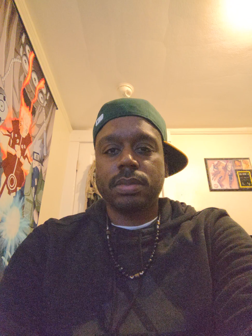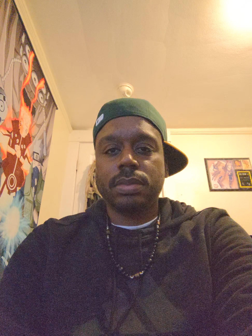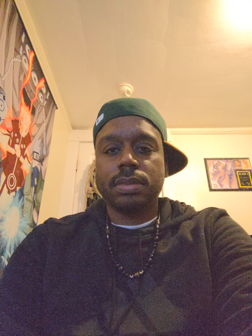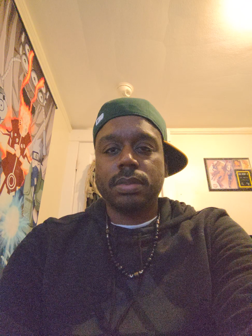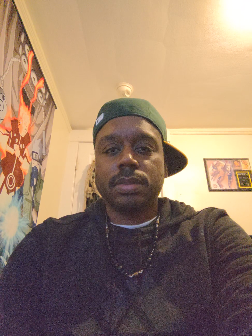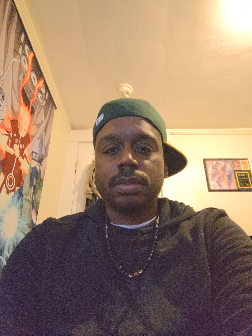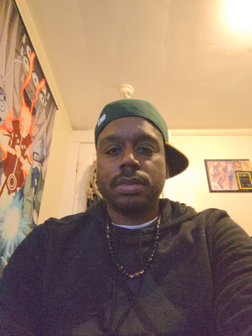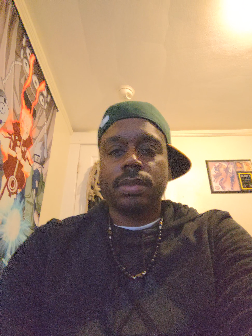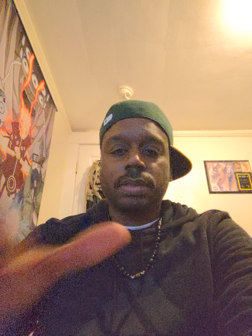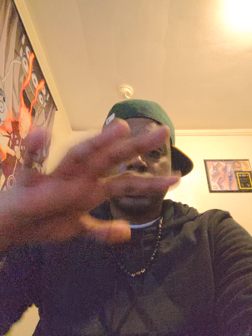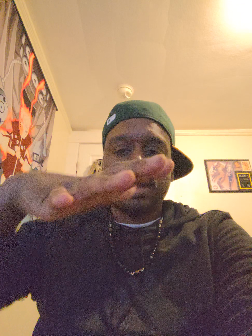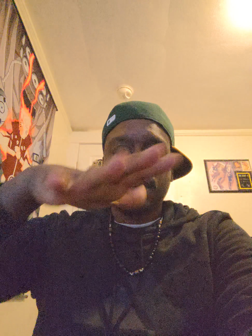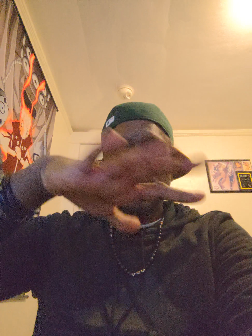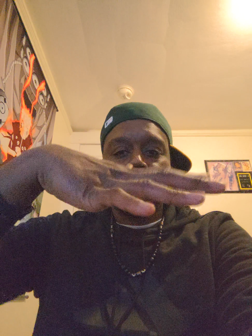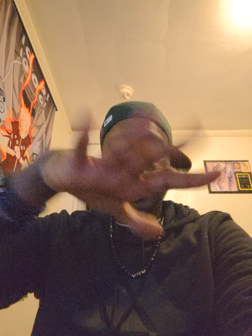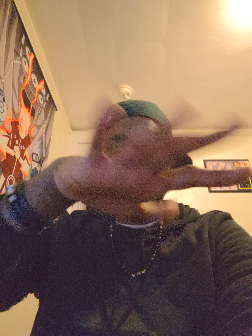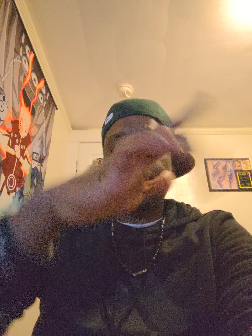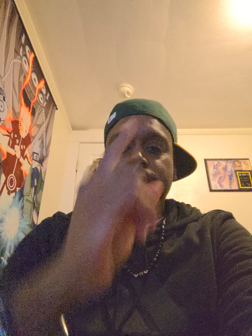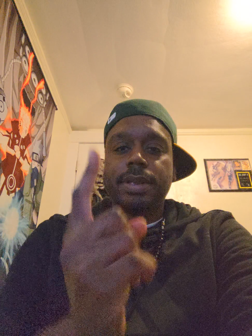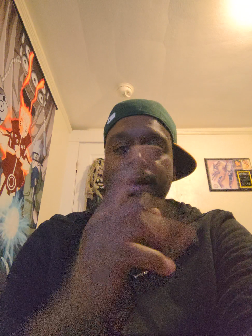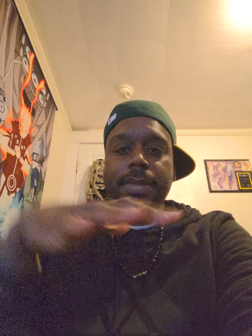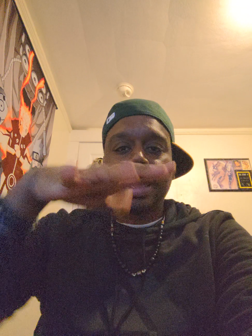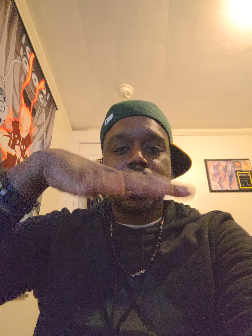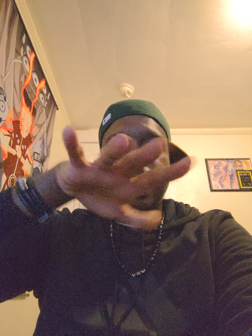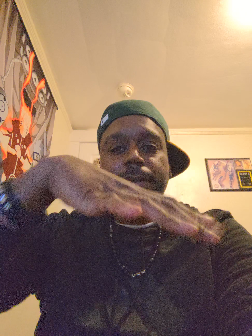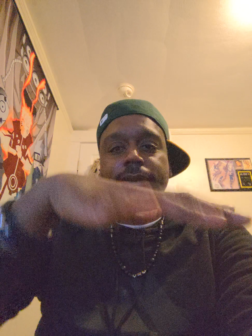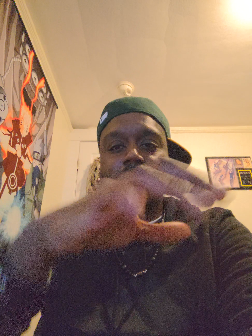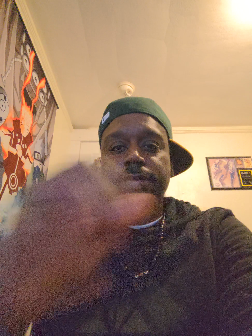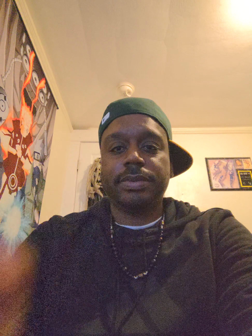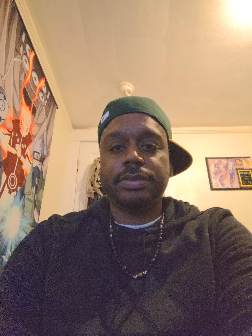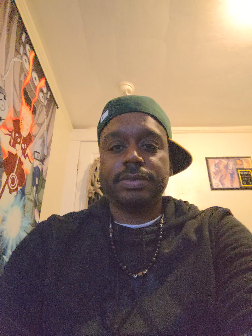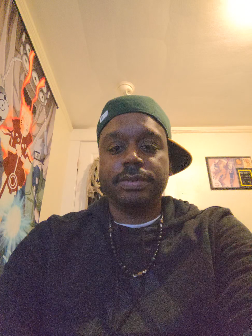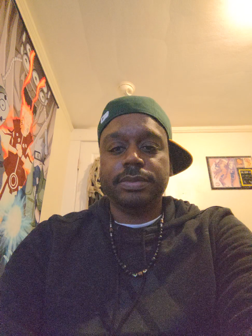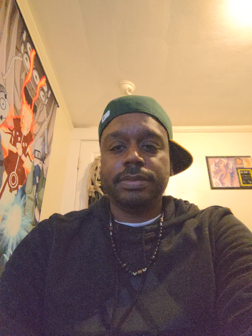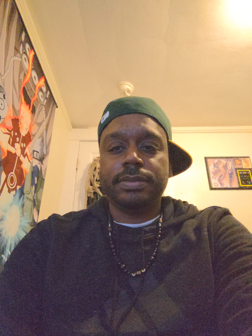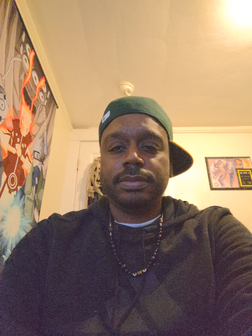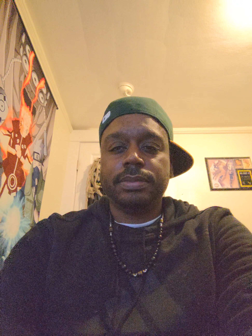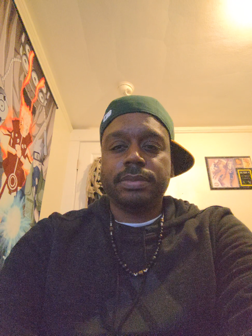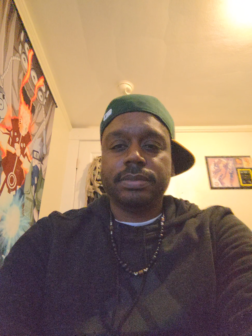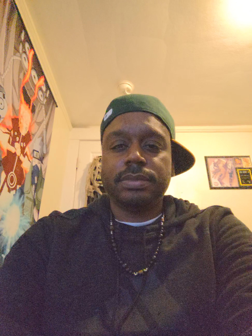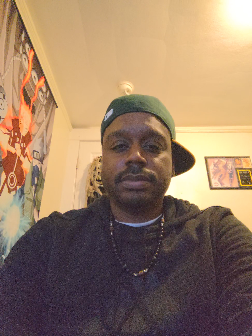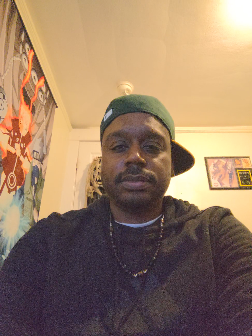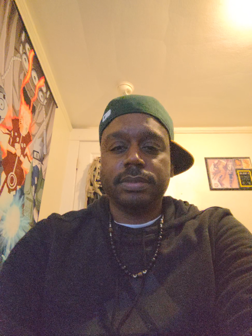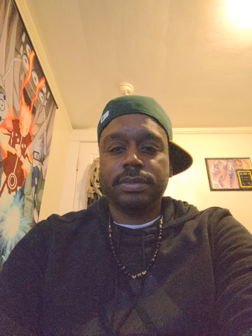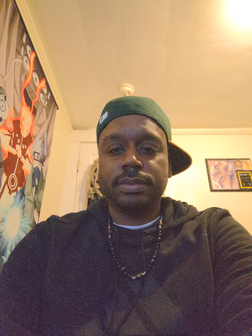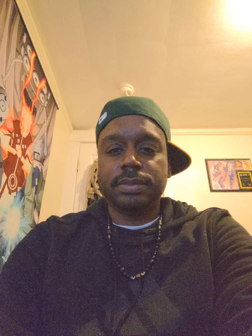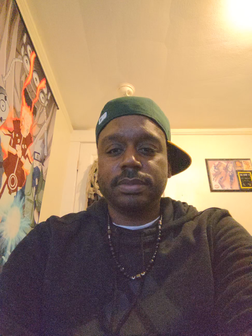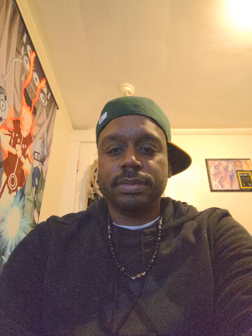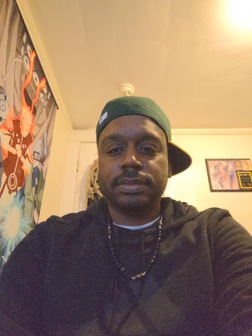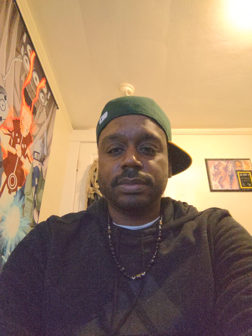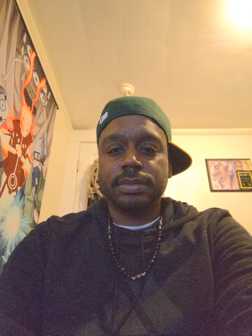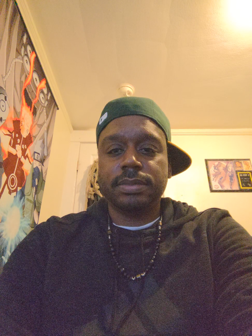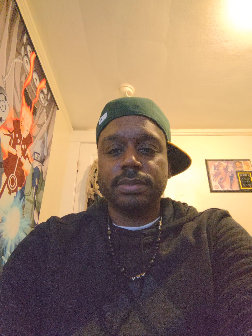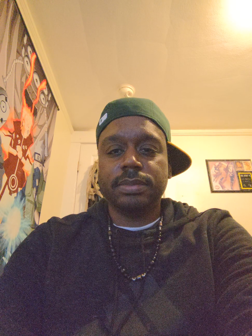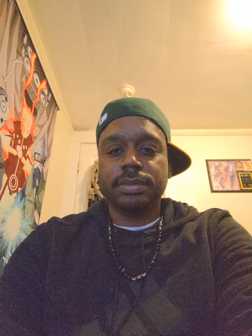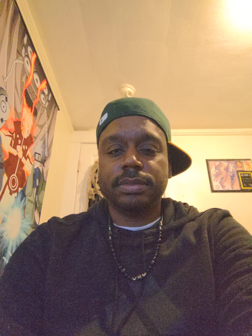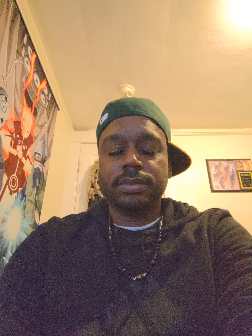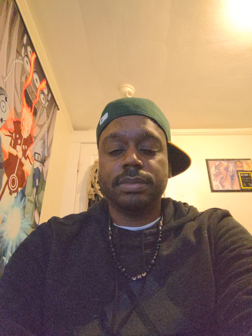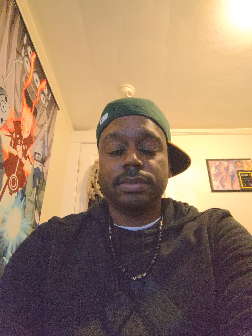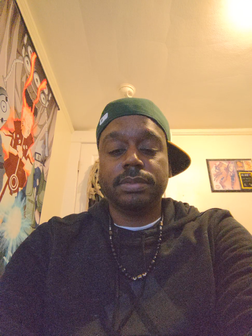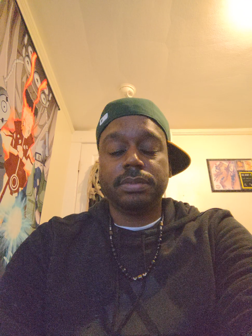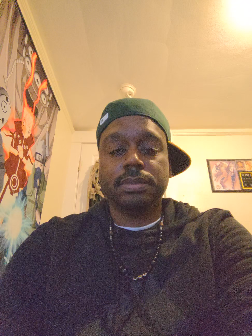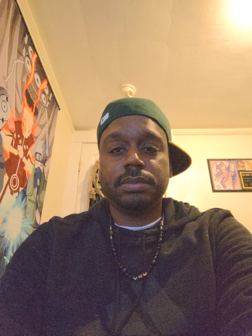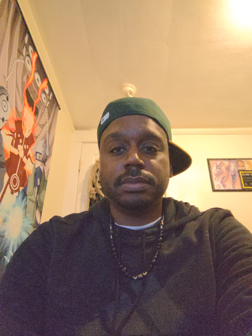helicopter